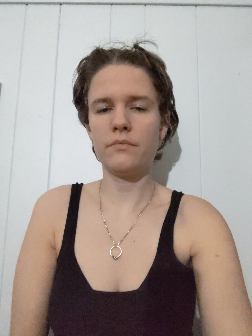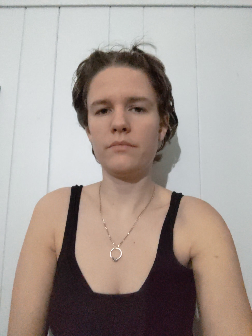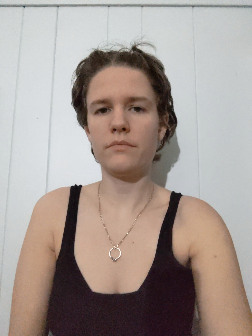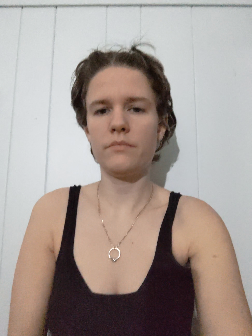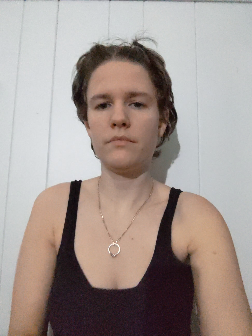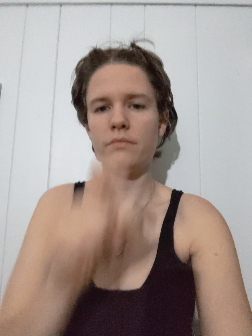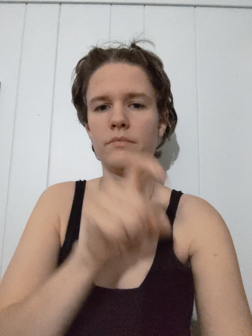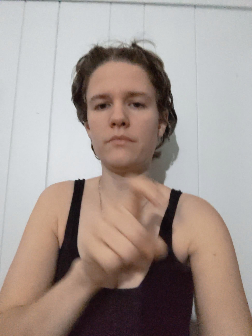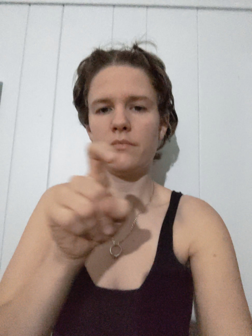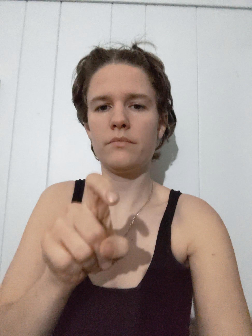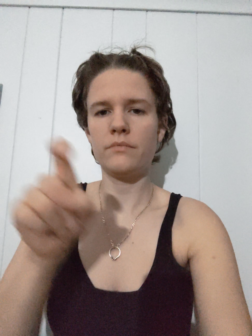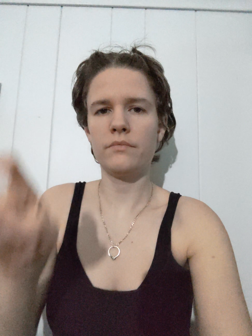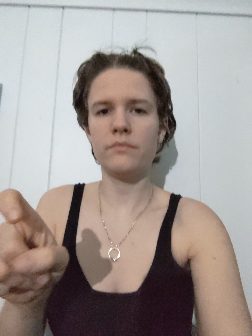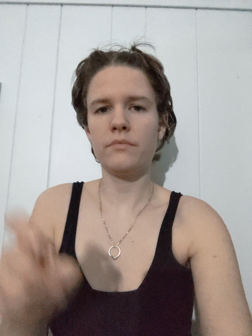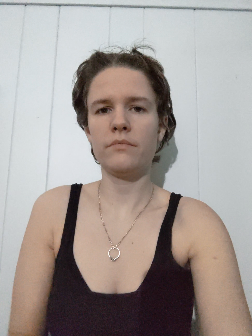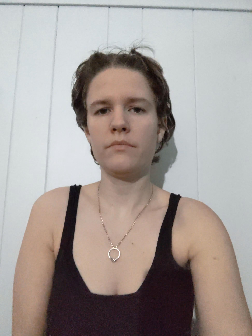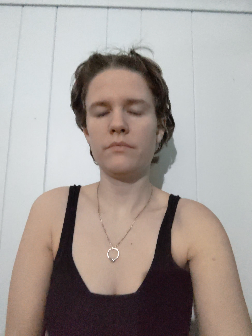closet